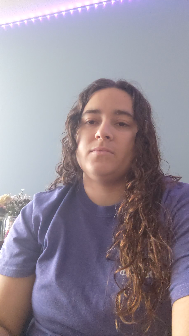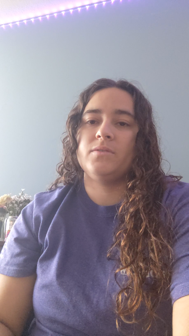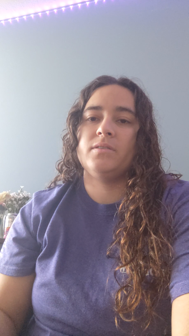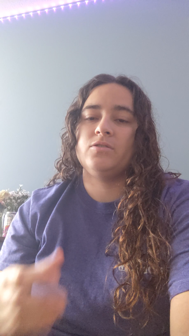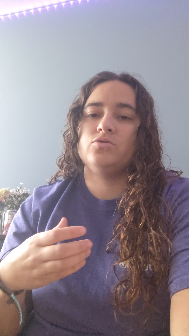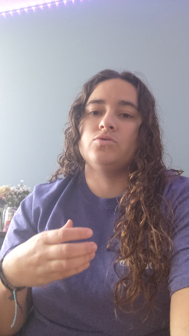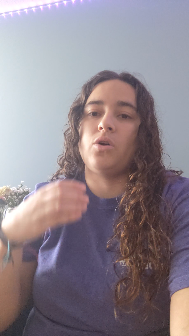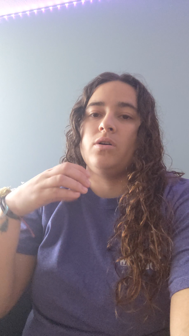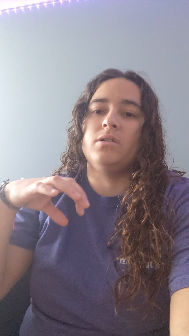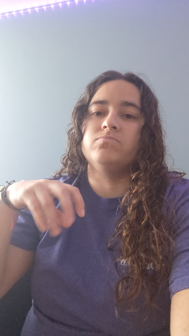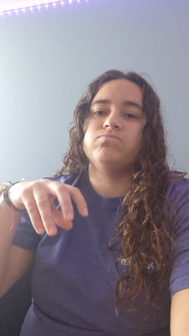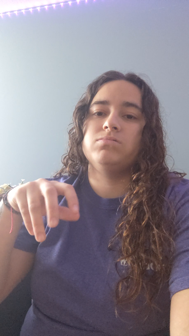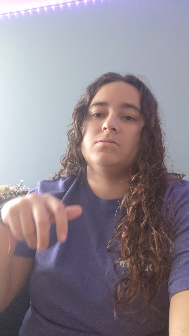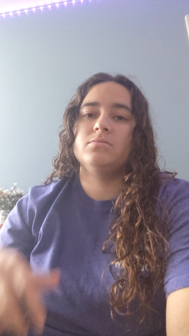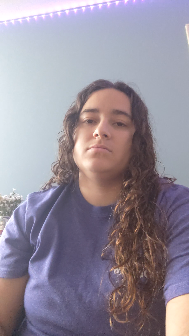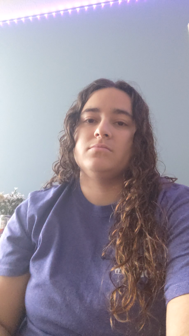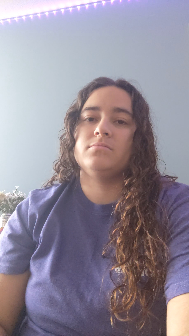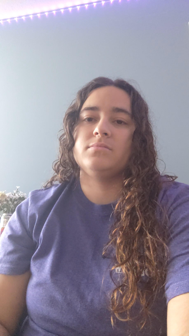jar